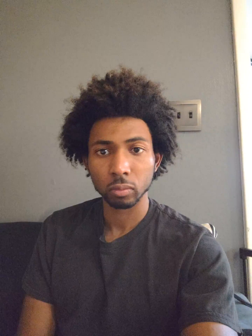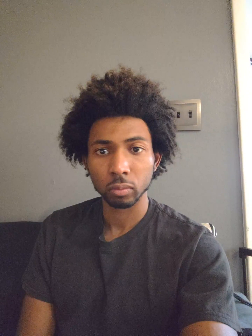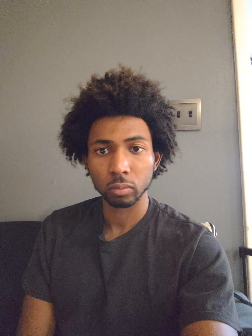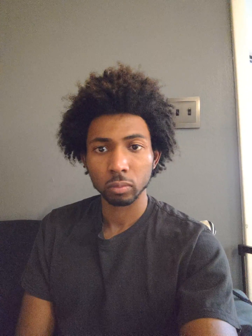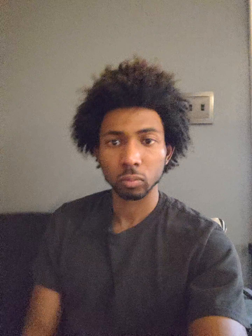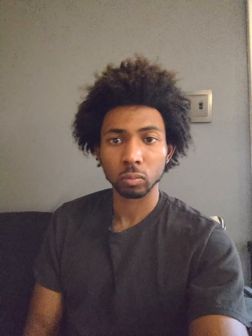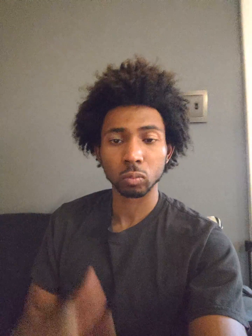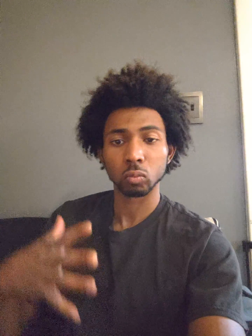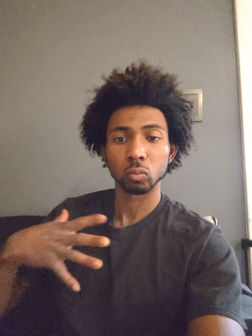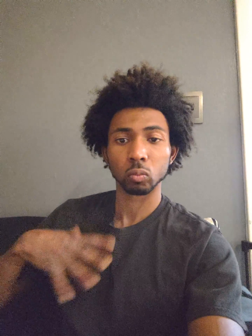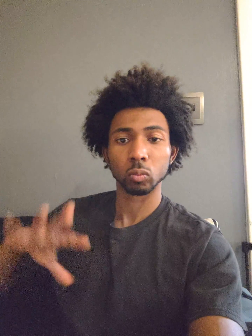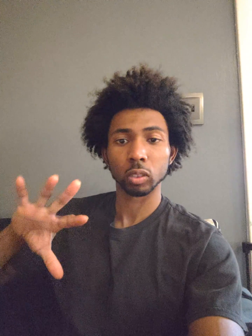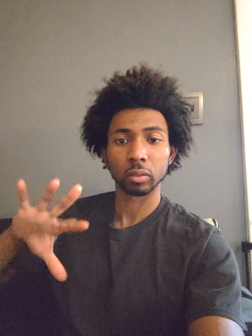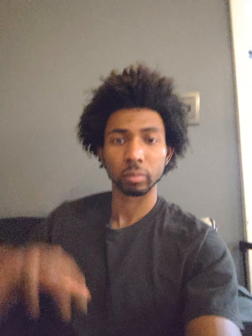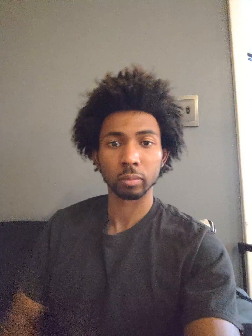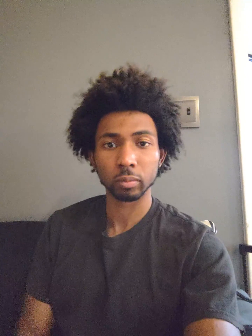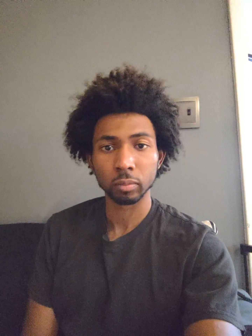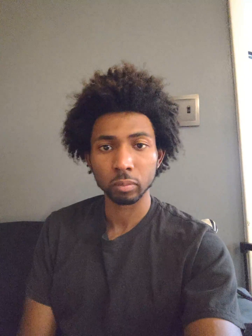dress